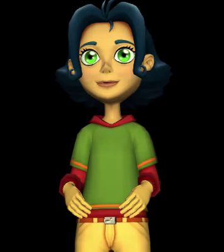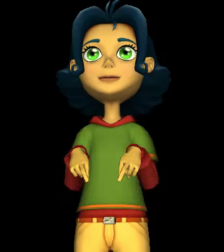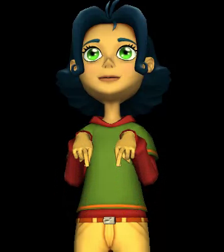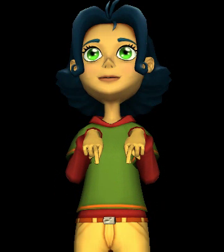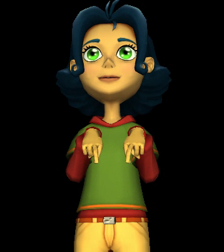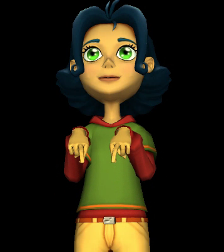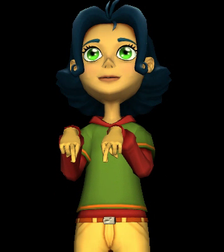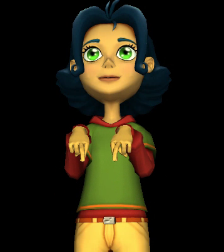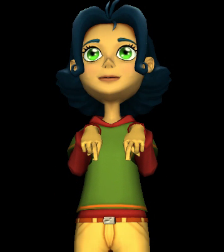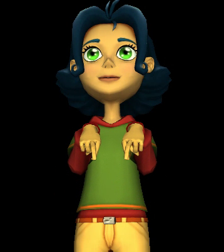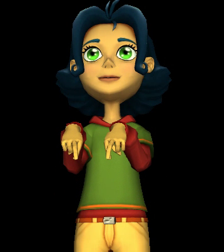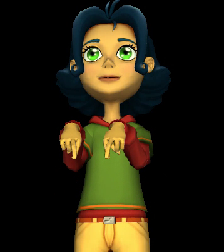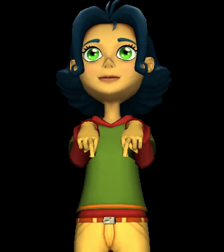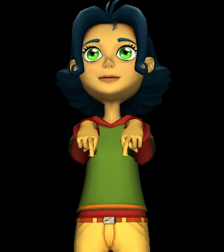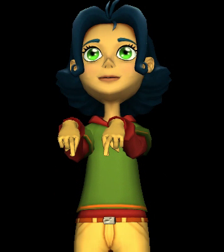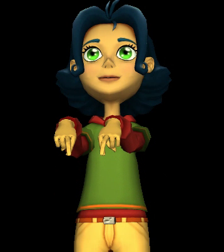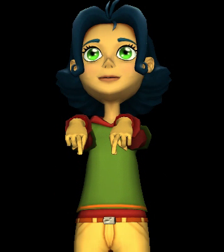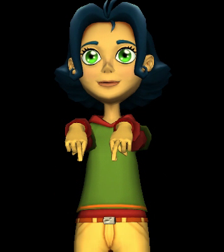نهر